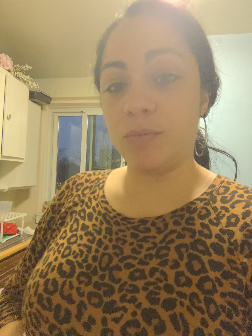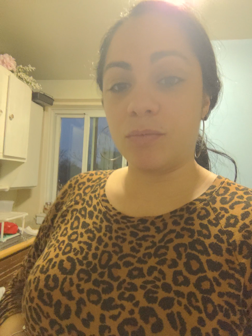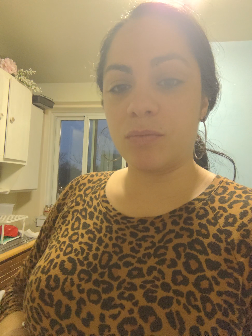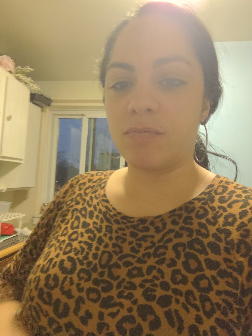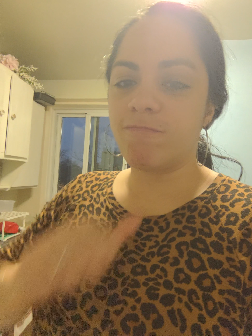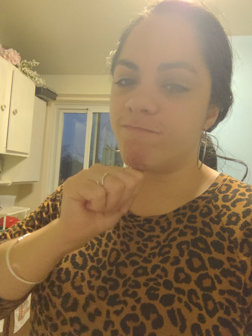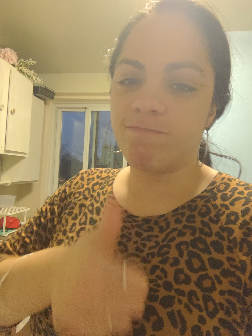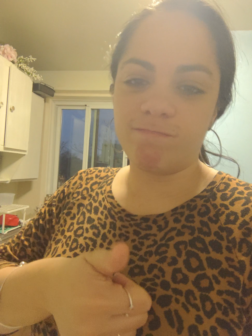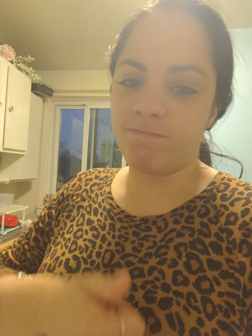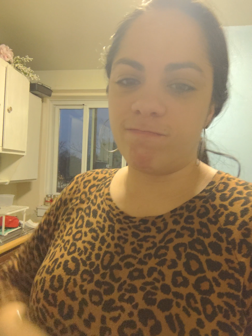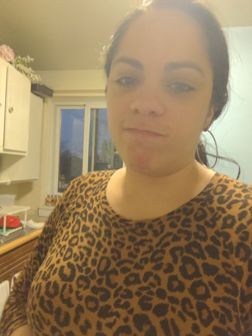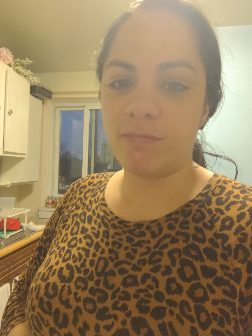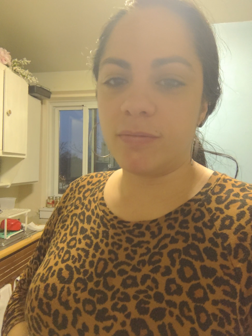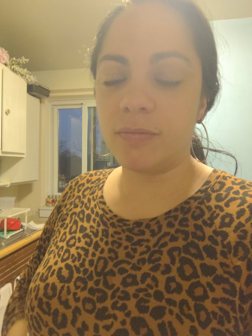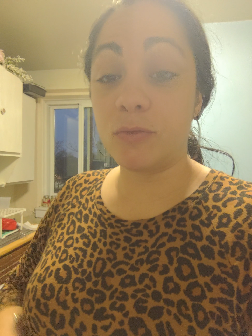not